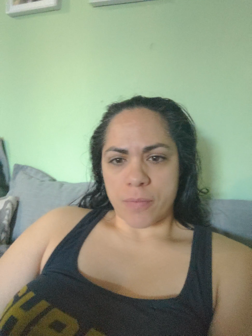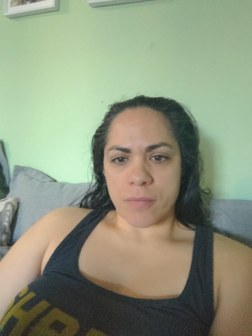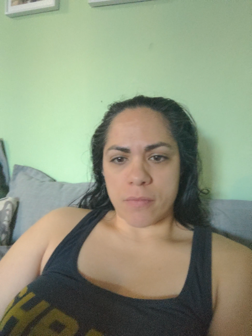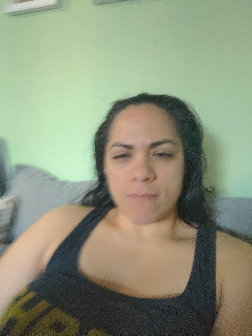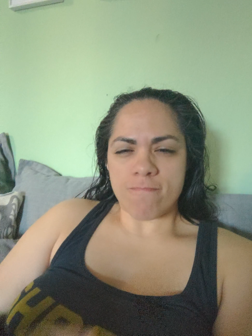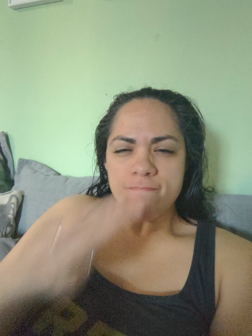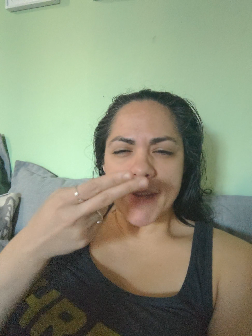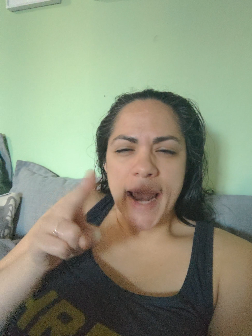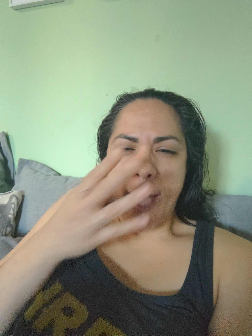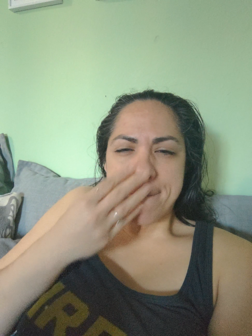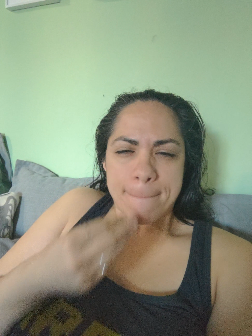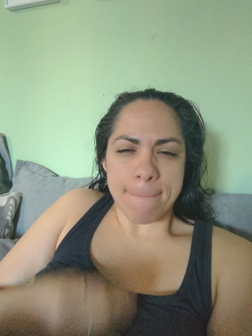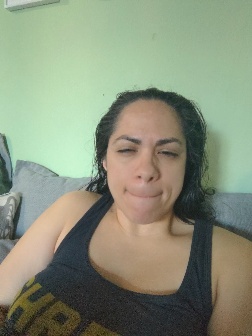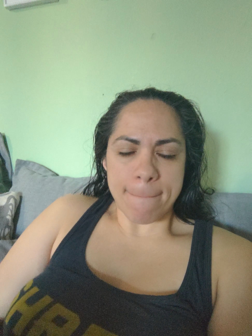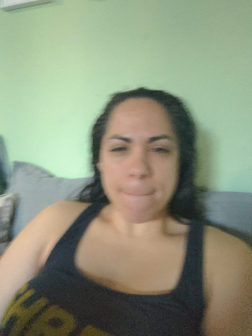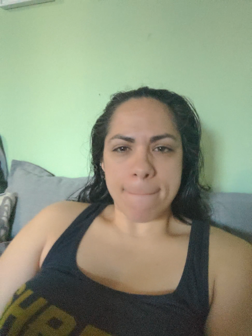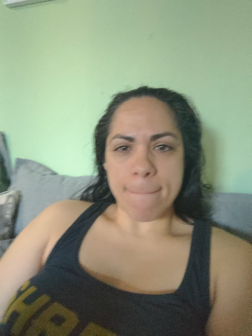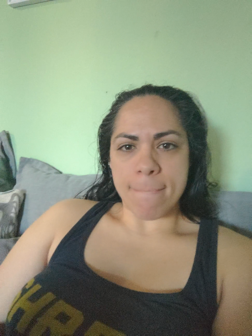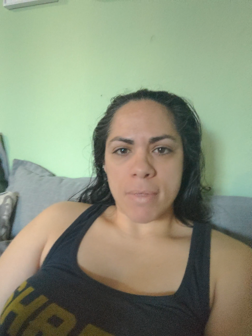nap